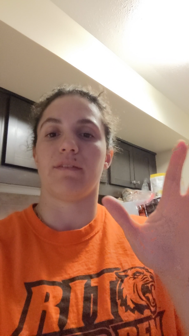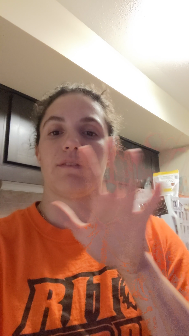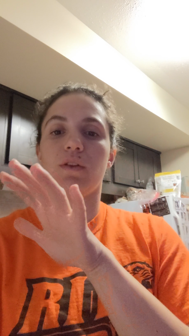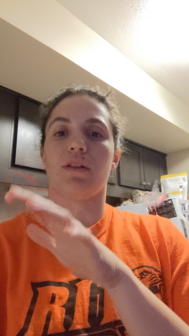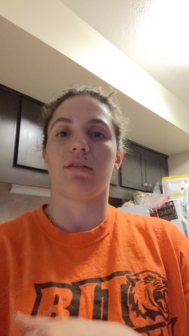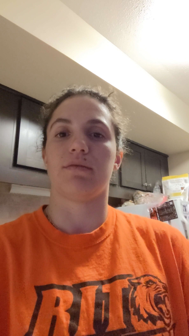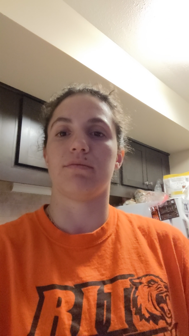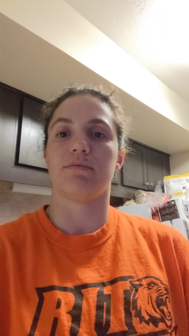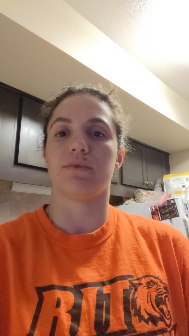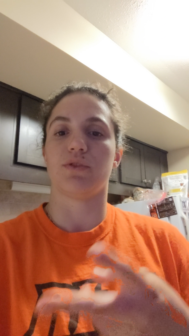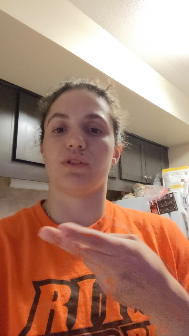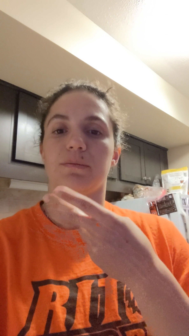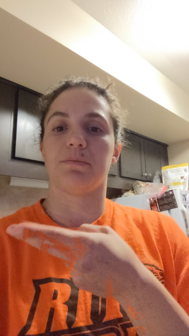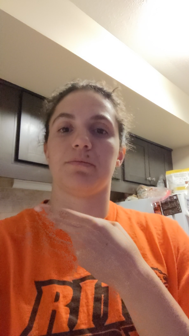sheep